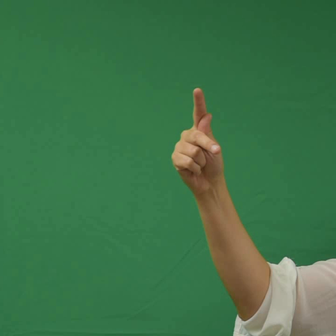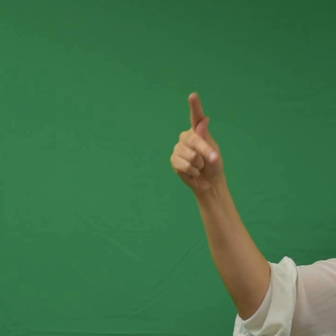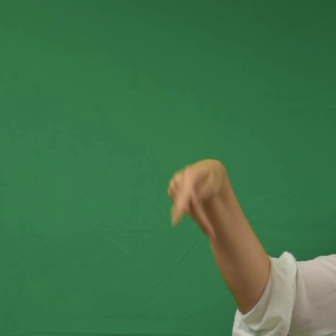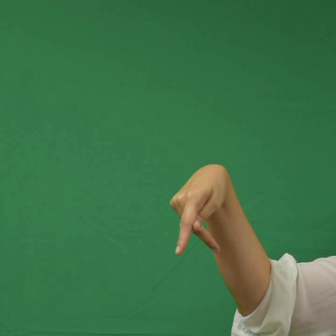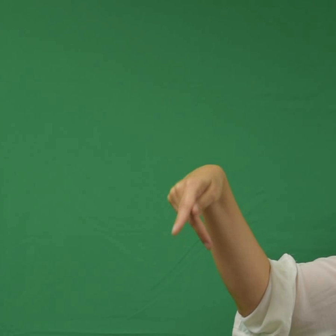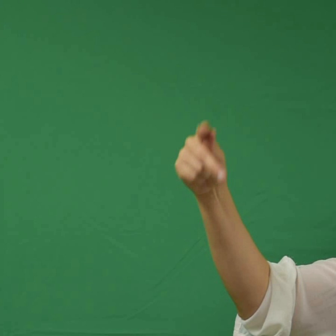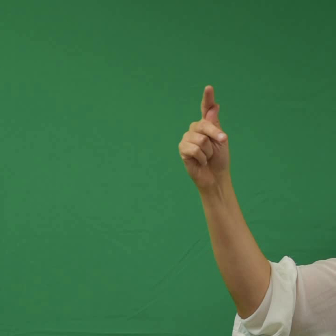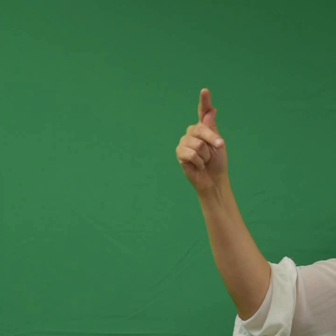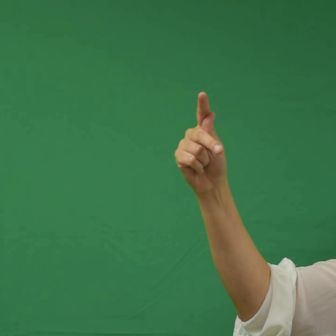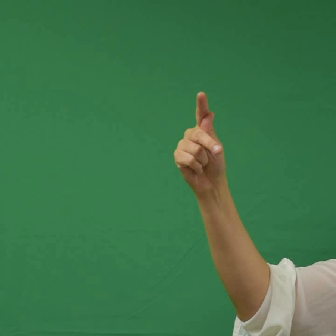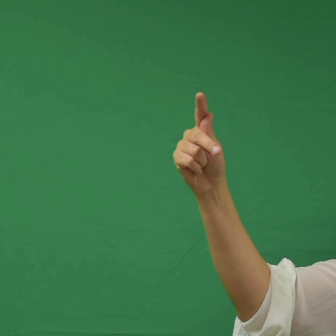K